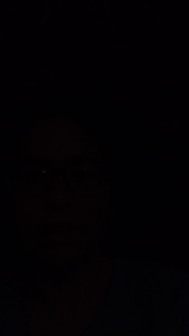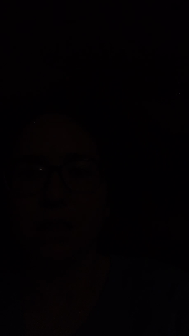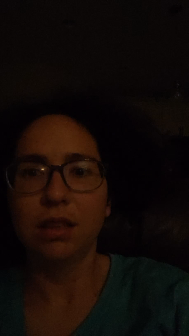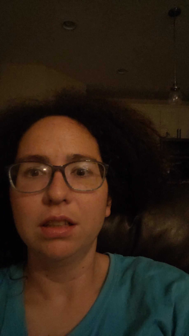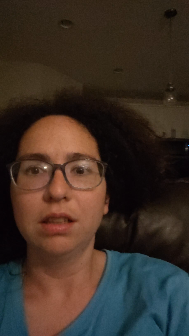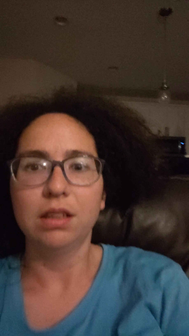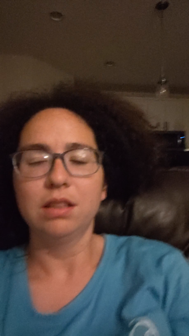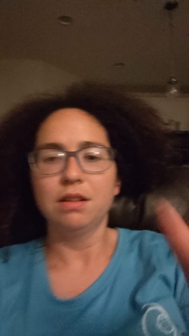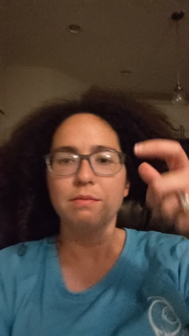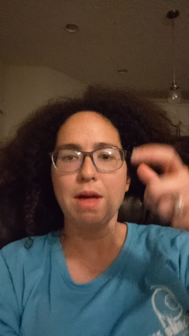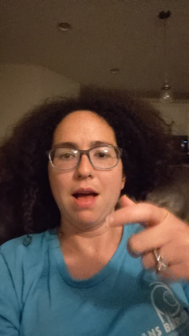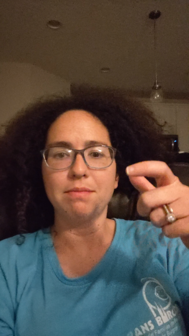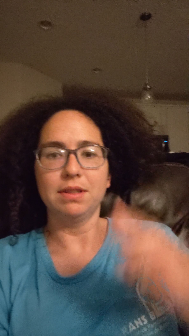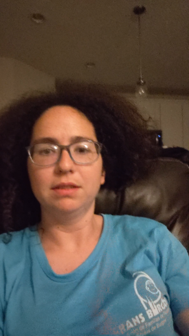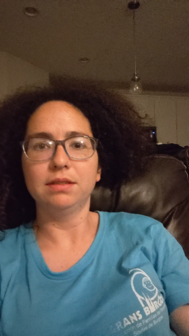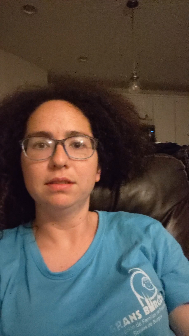plate